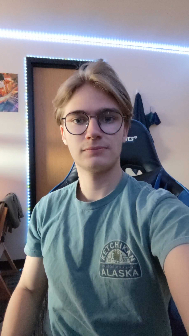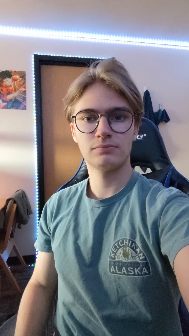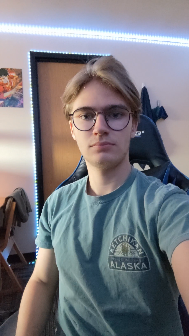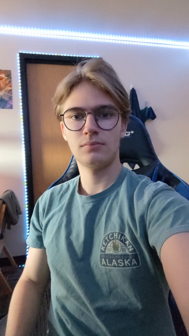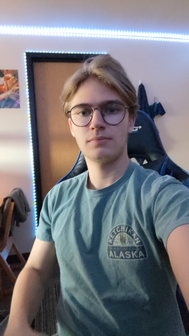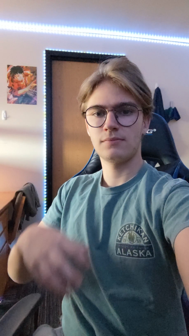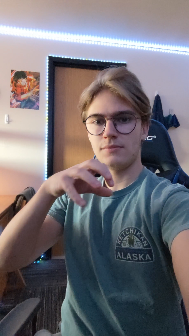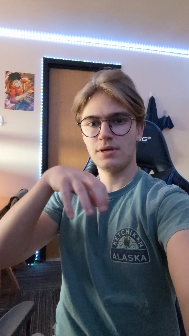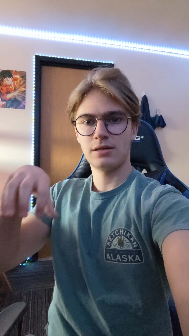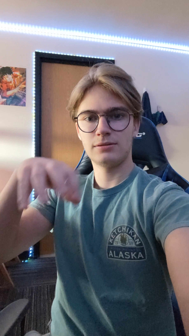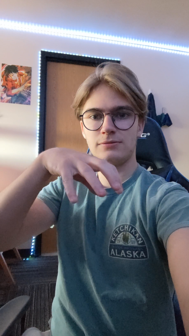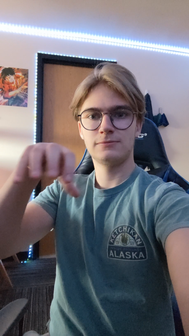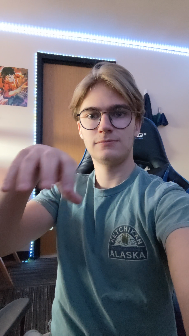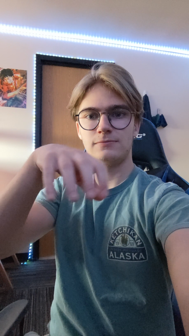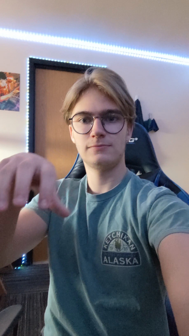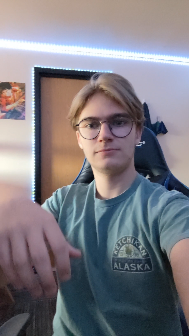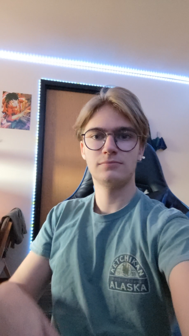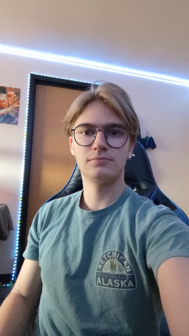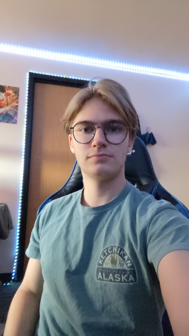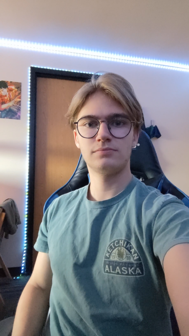block